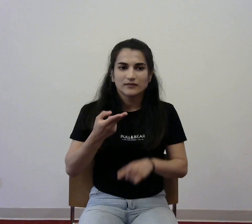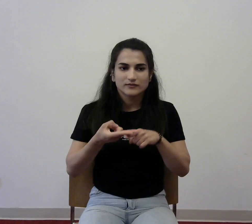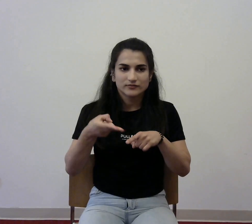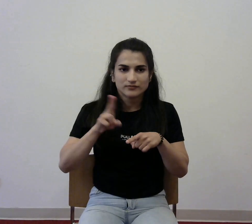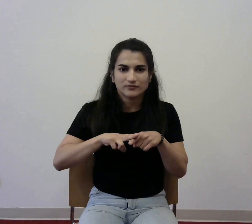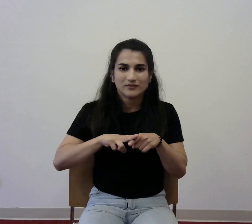bu